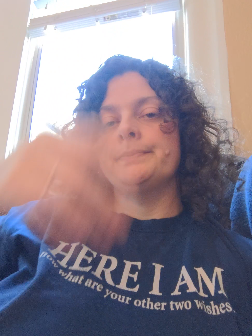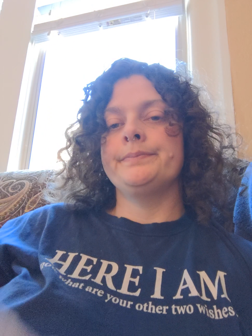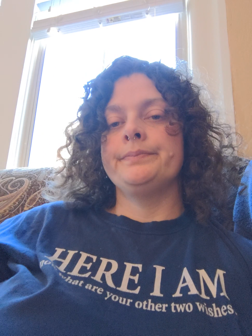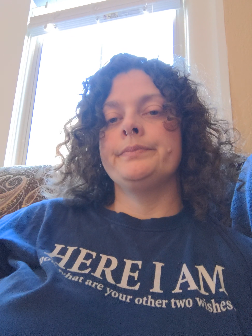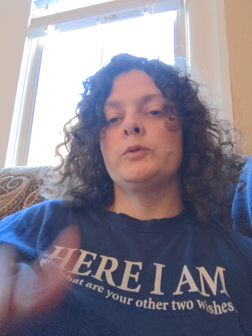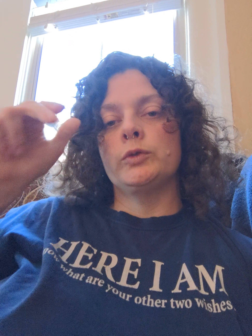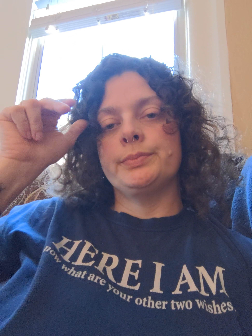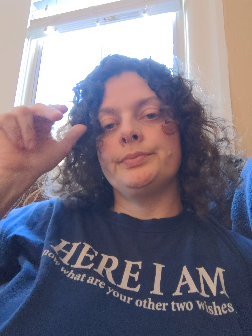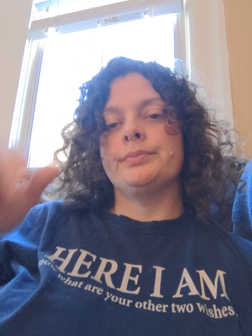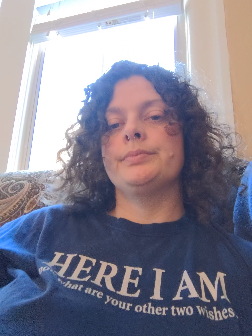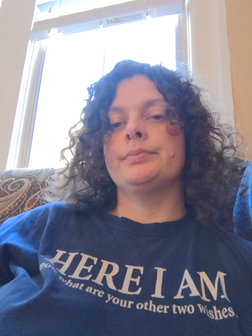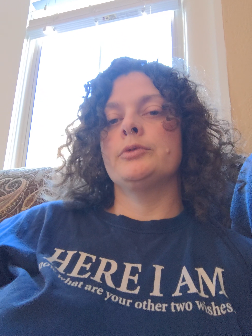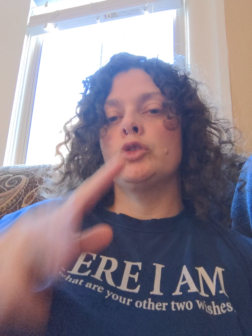horse